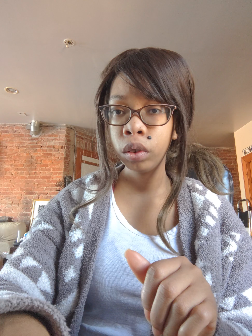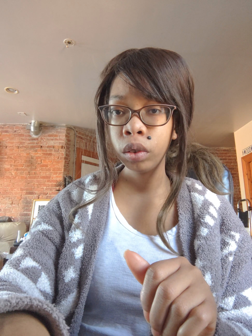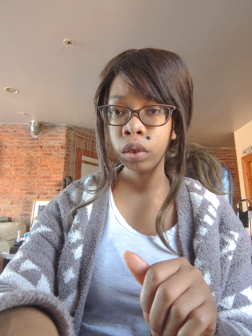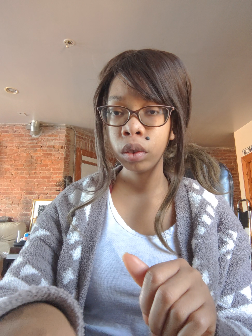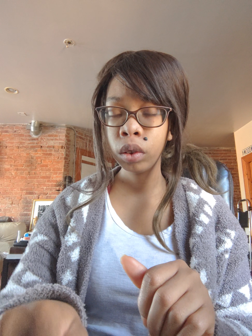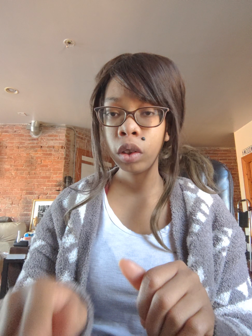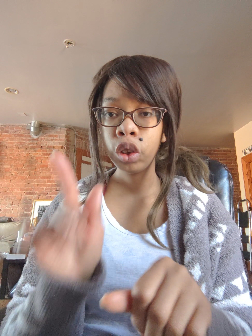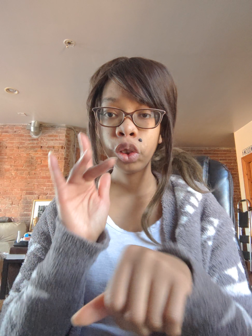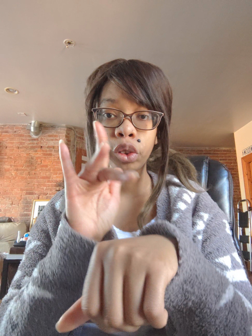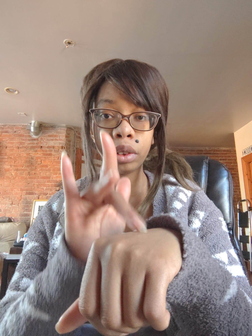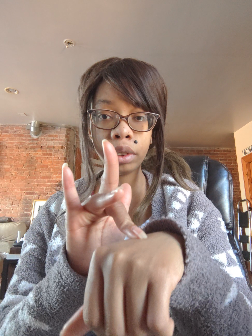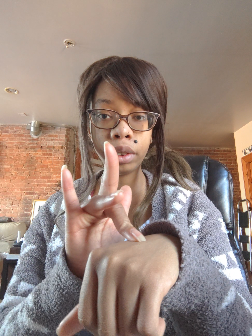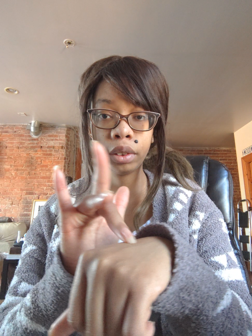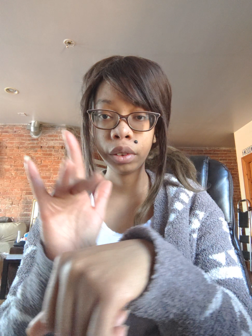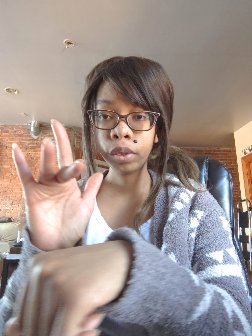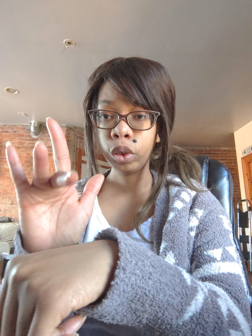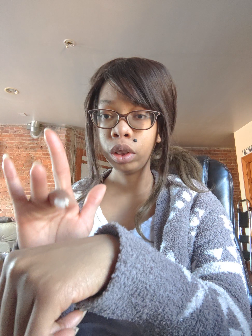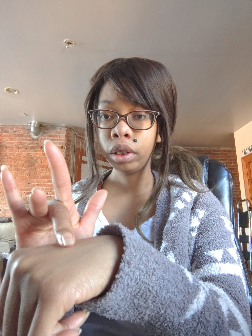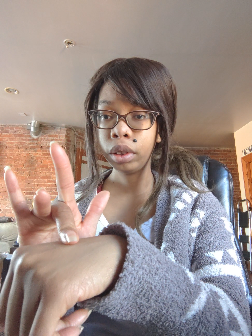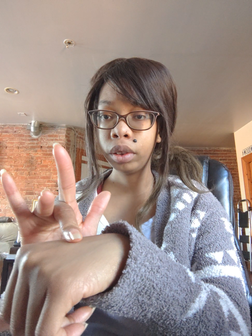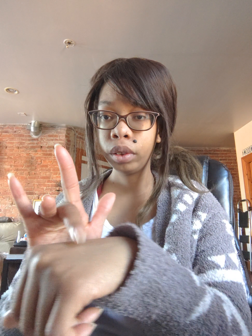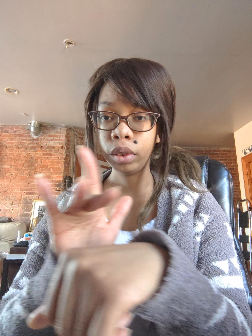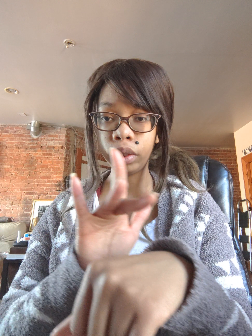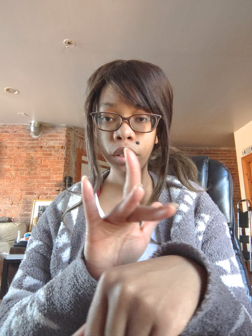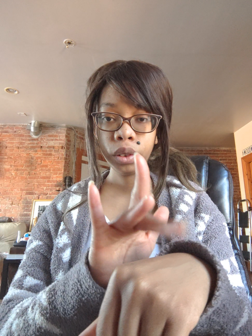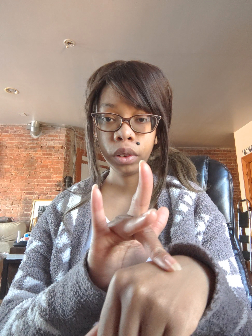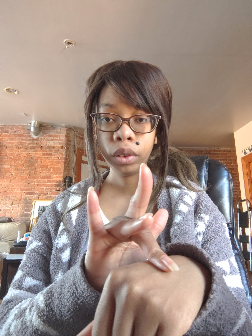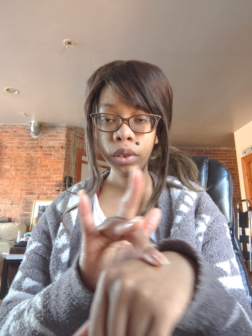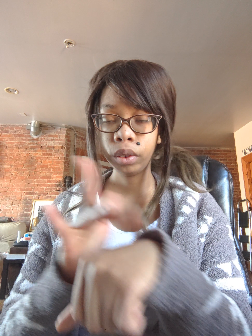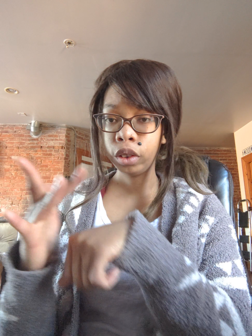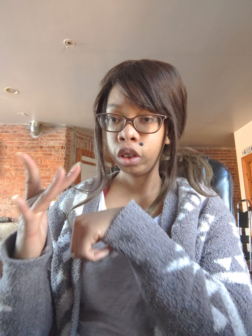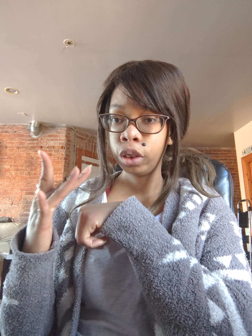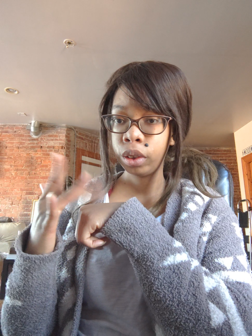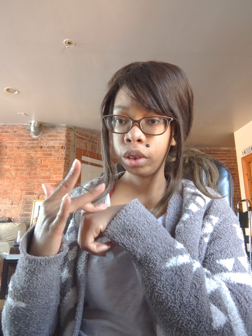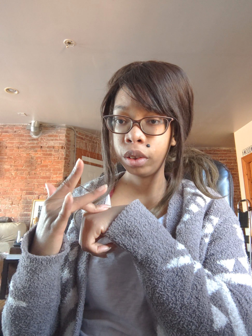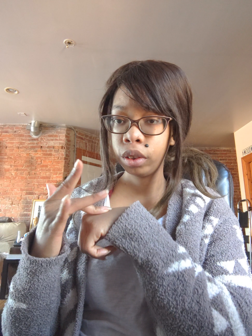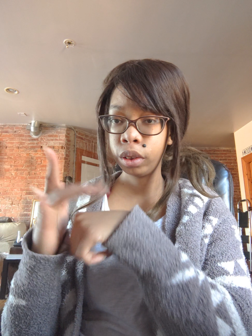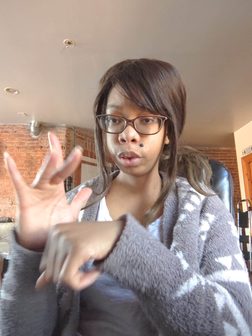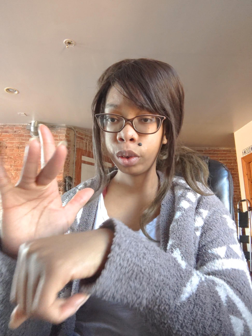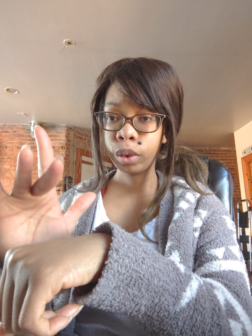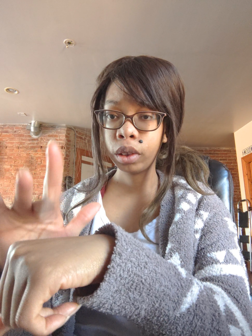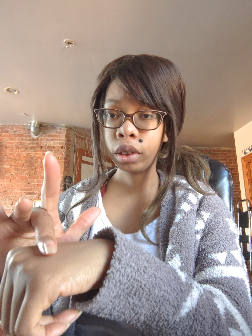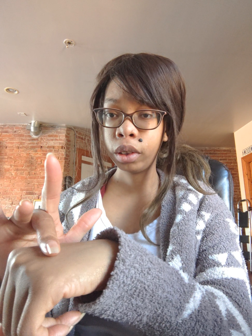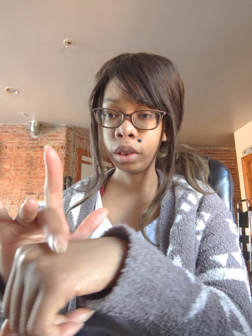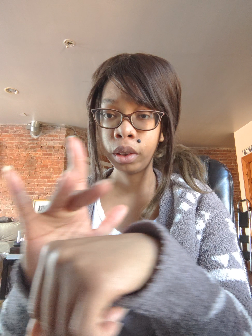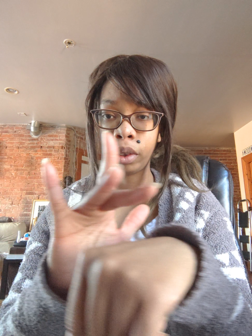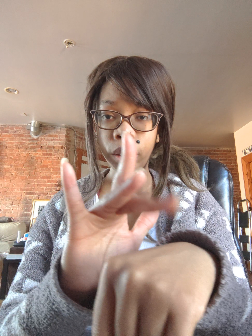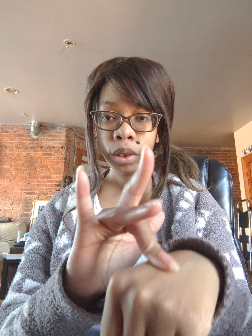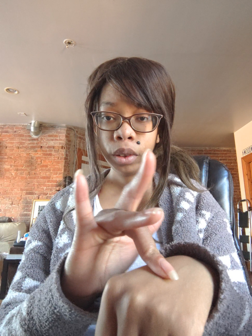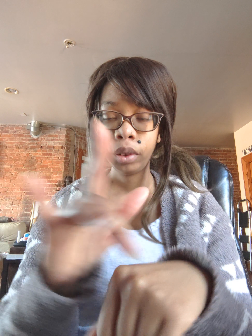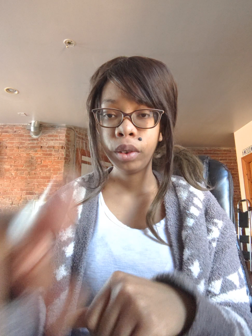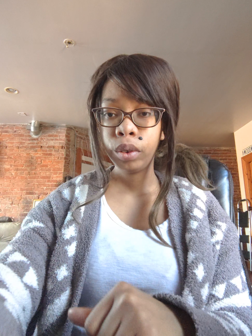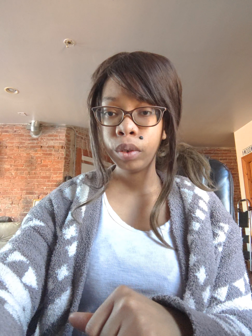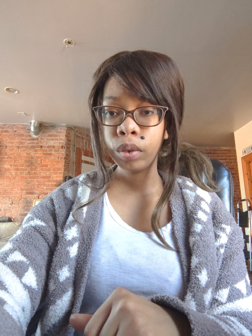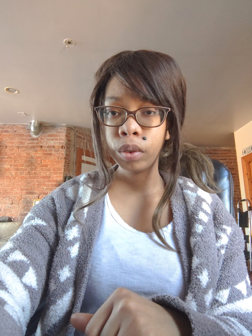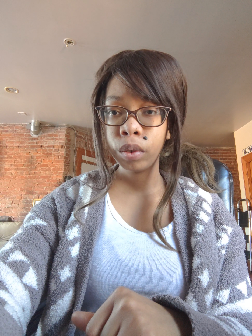touch